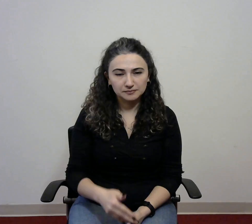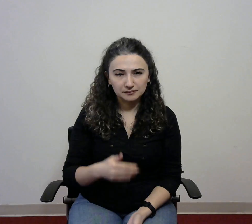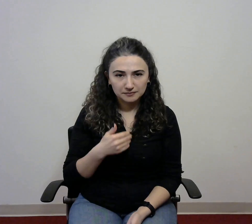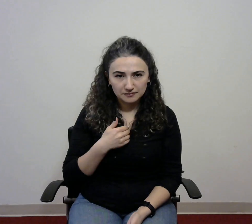mən